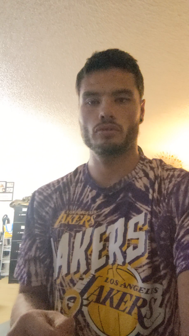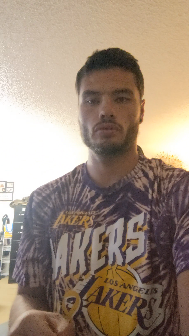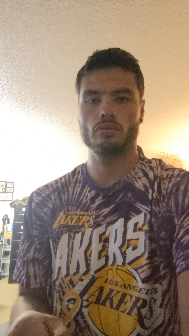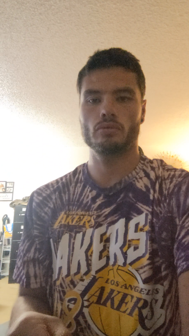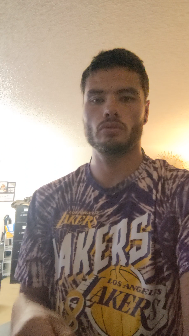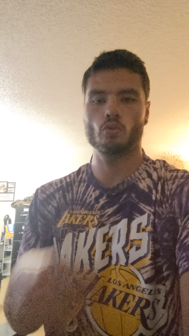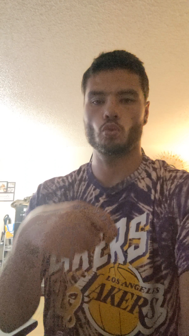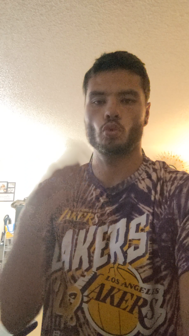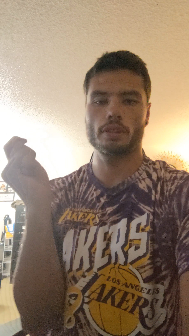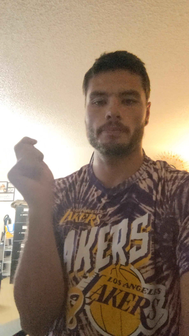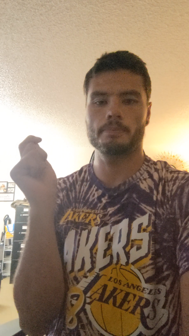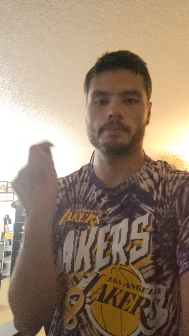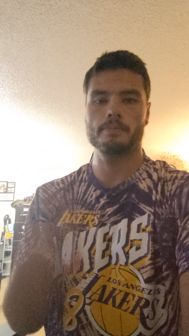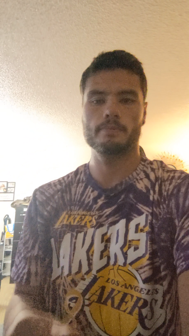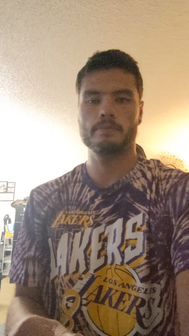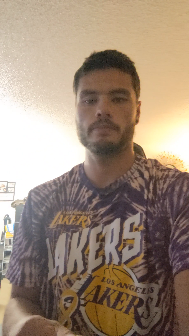rip